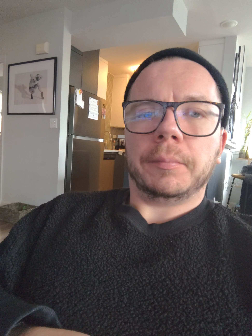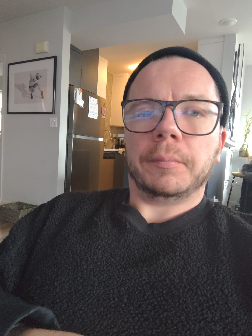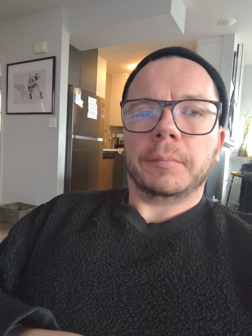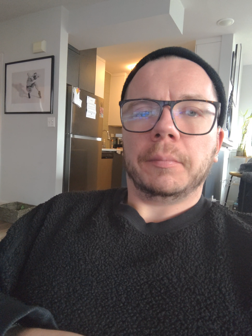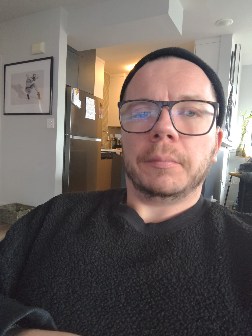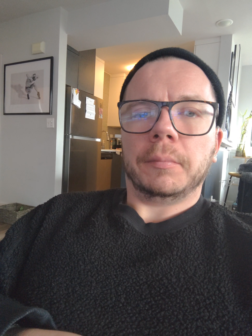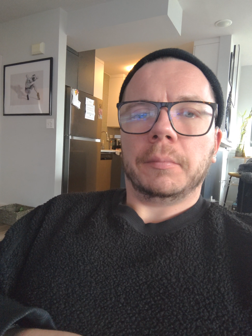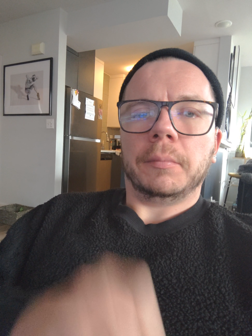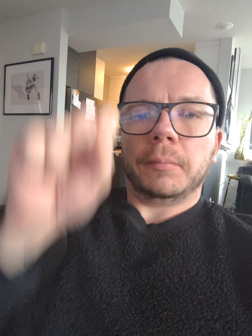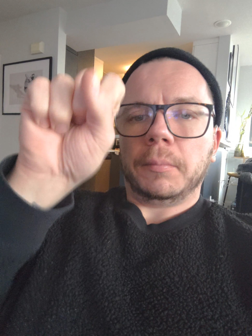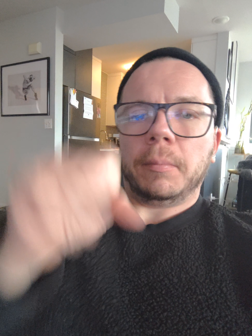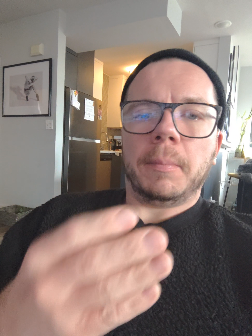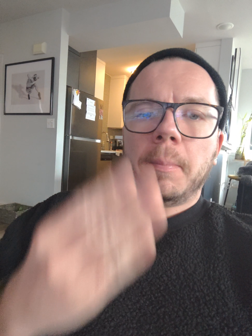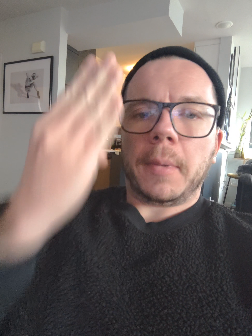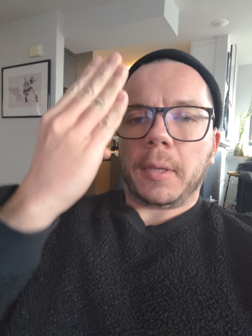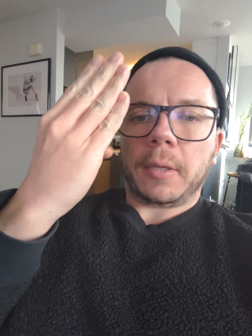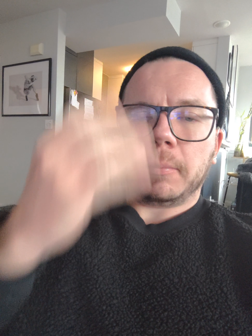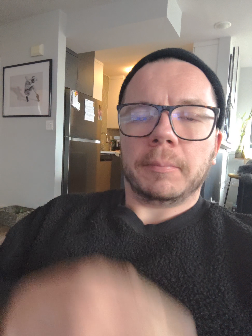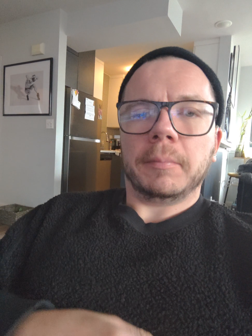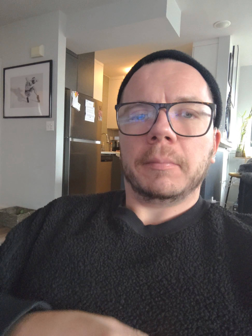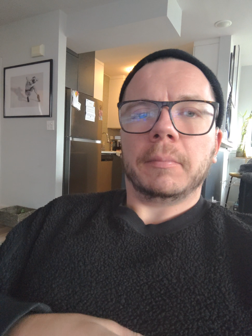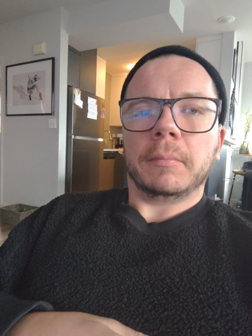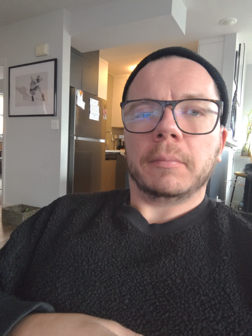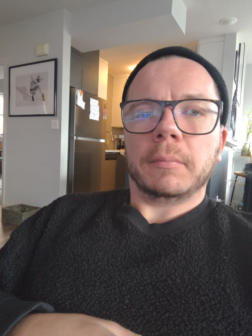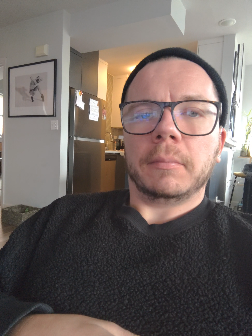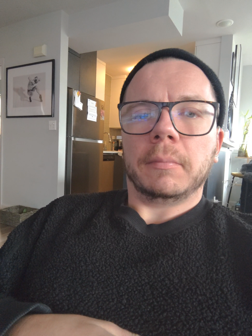mitten